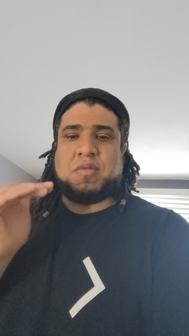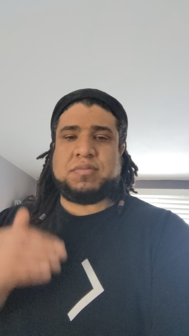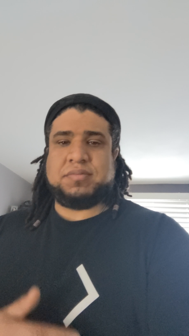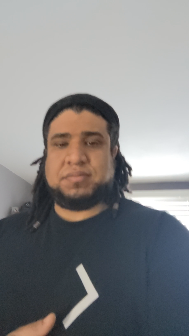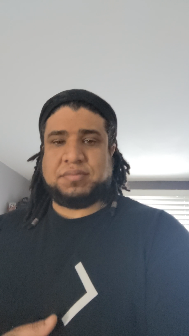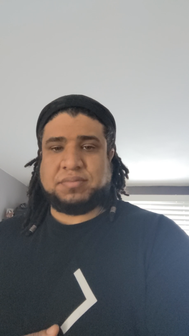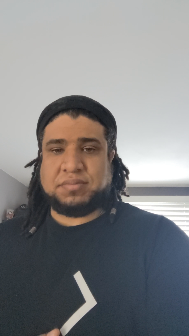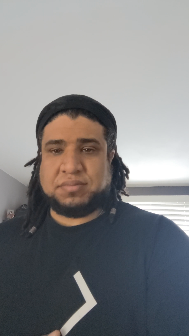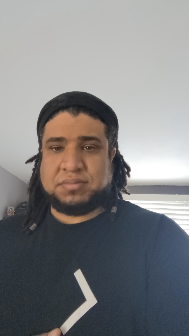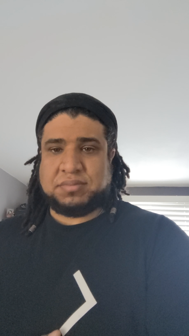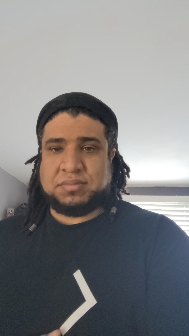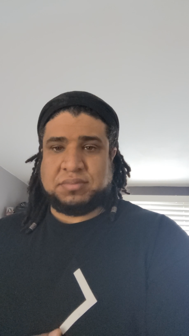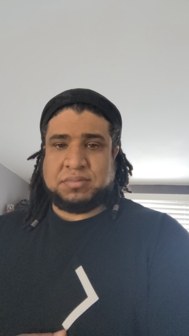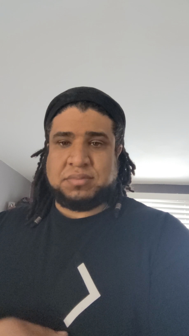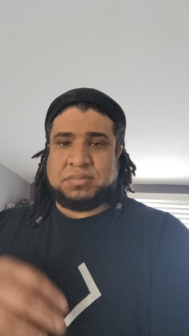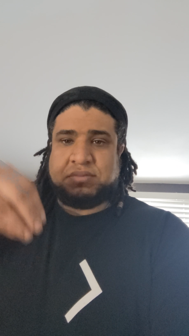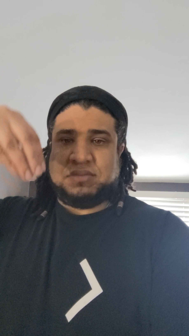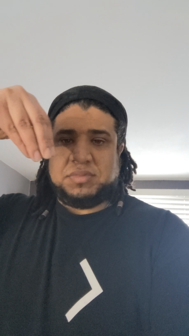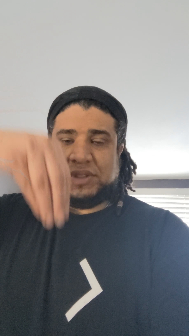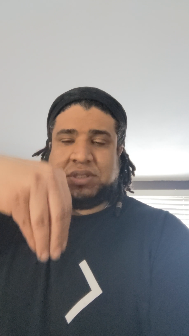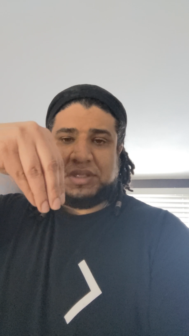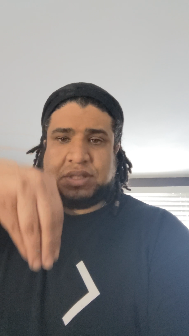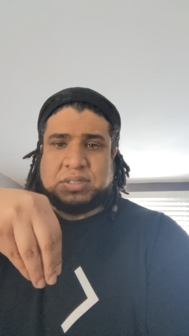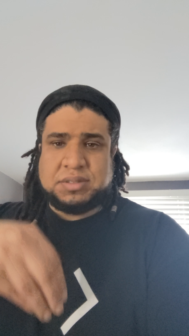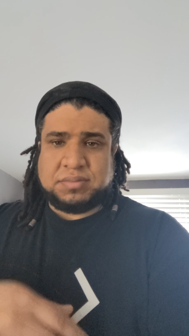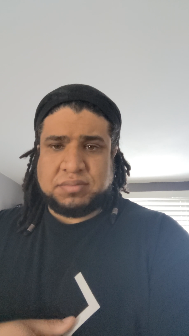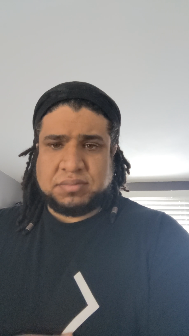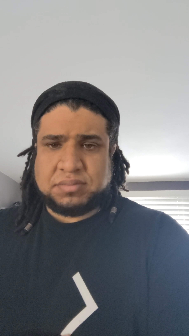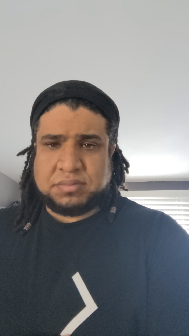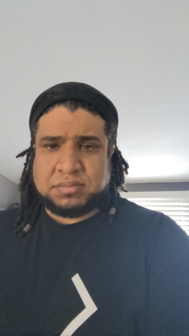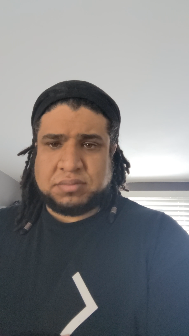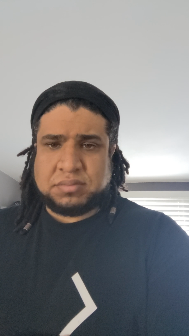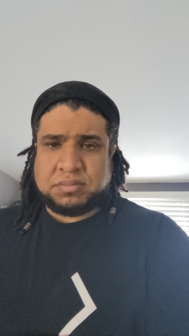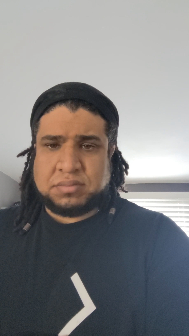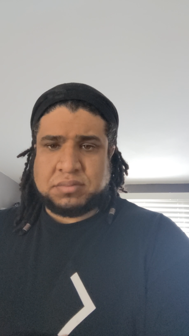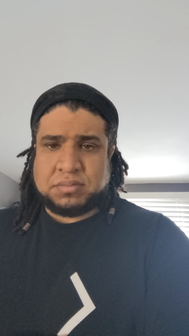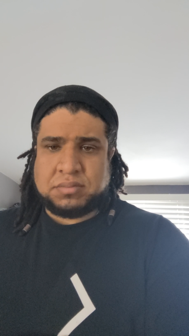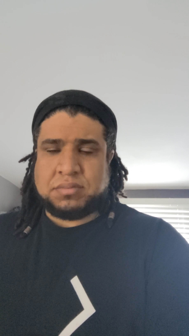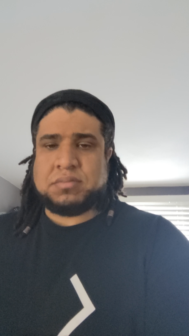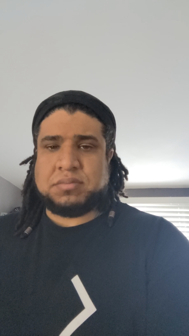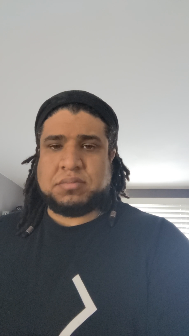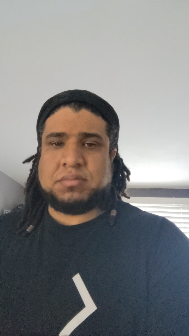inside